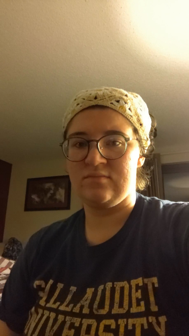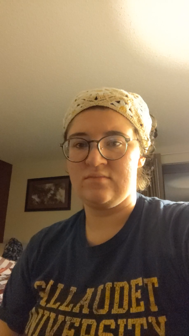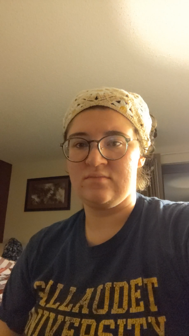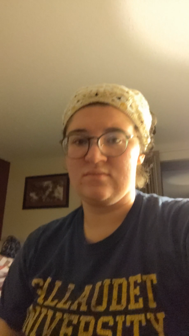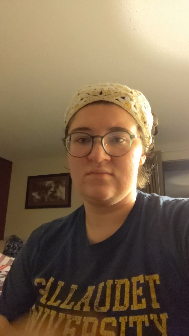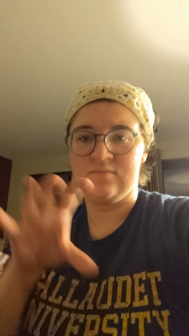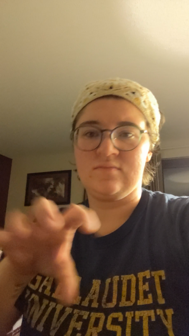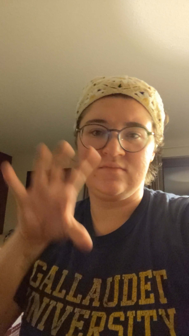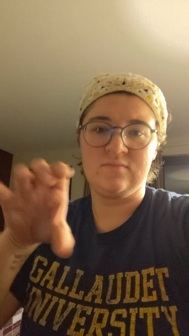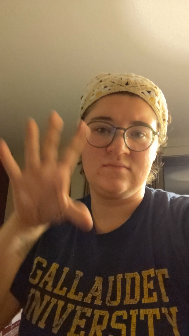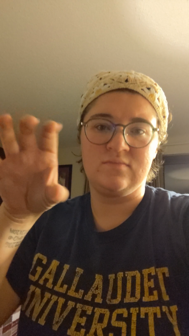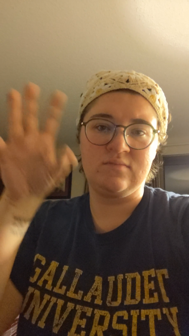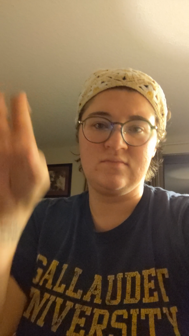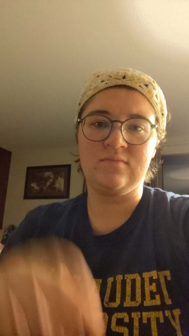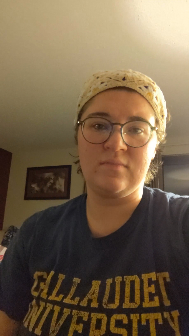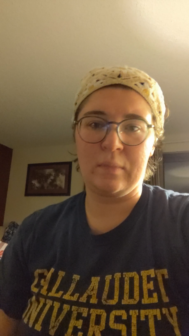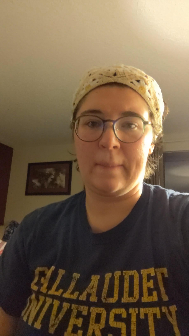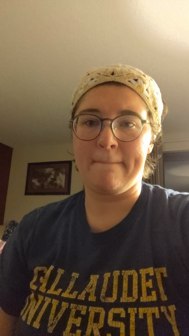climb